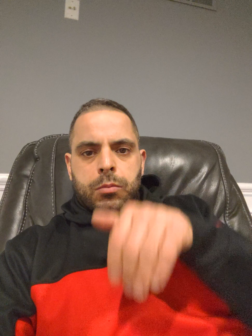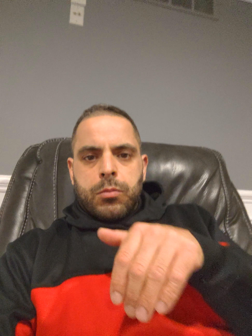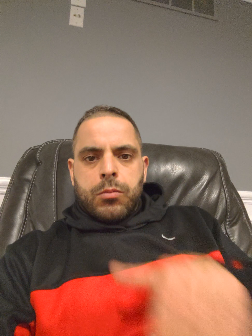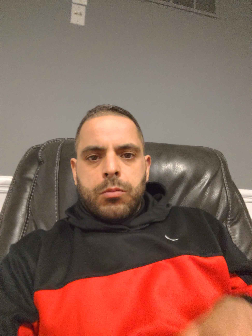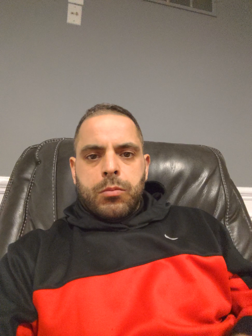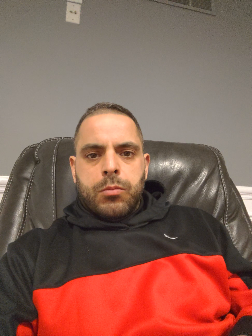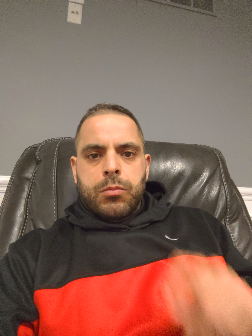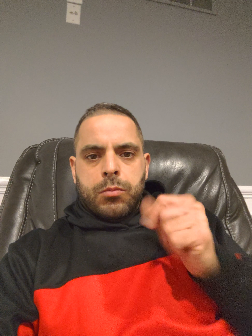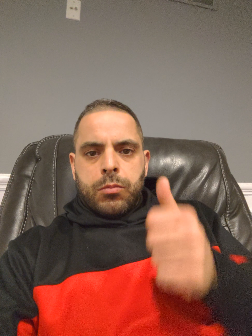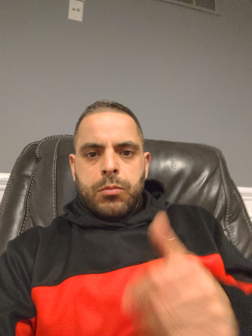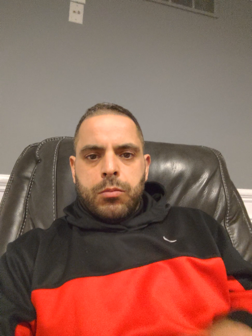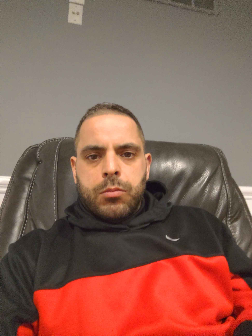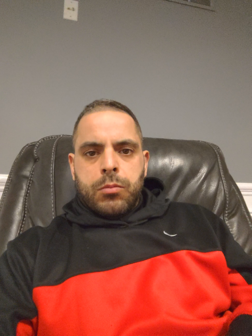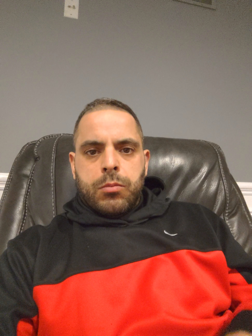fast